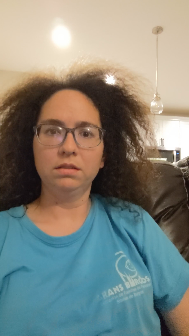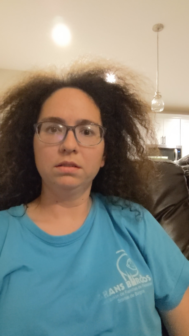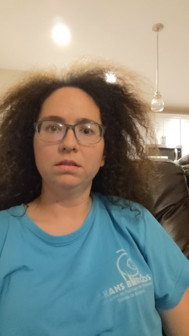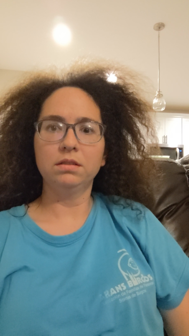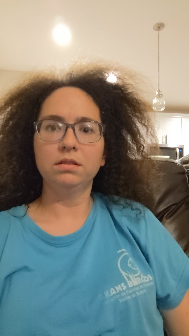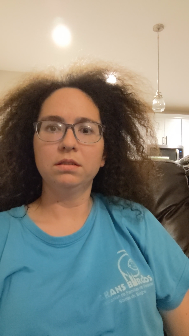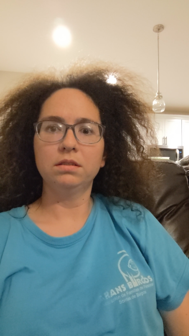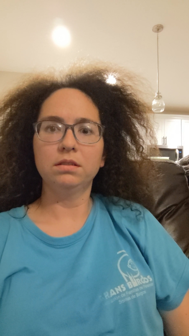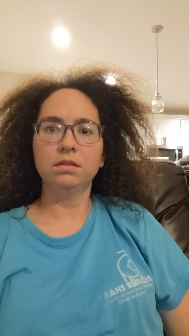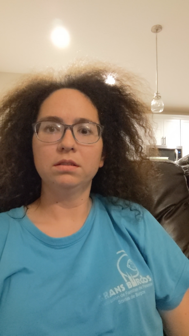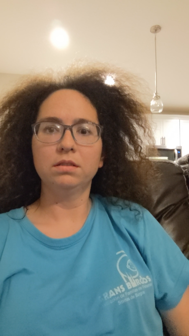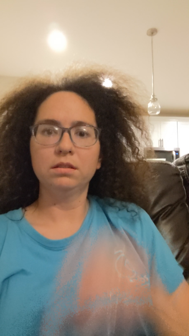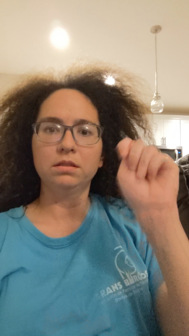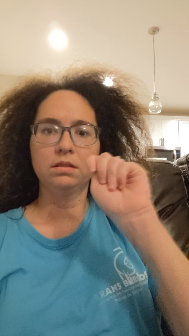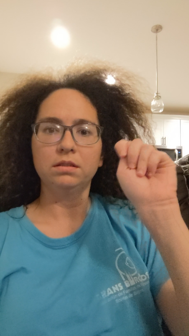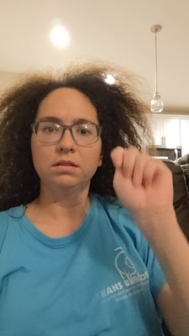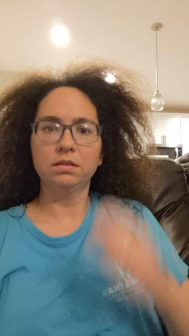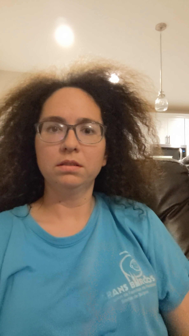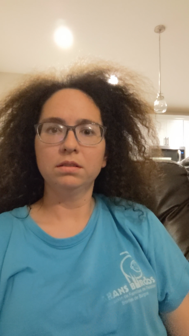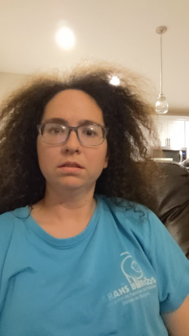bathroom